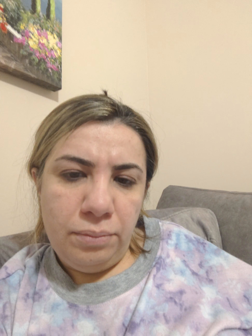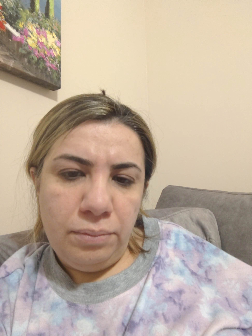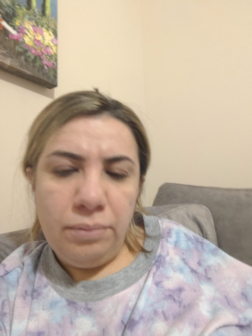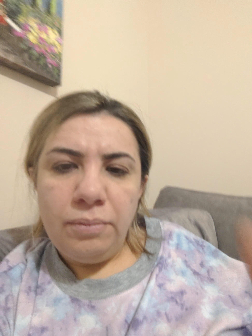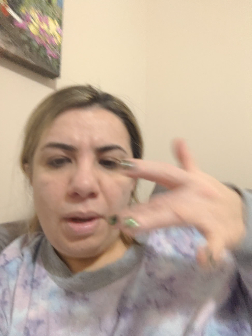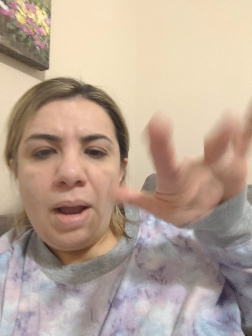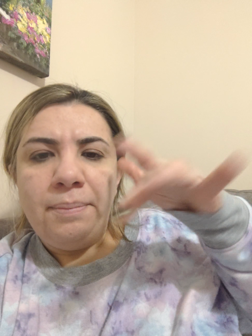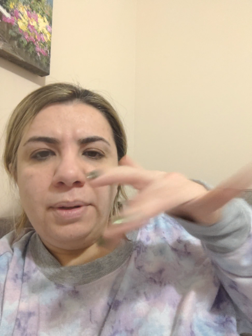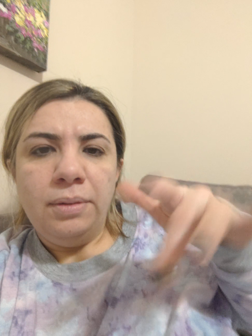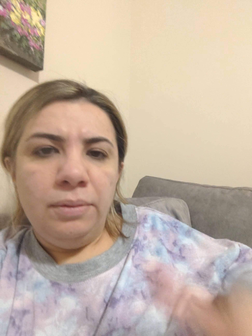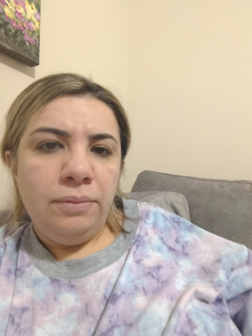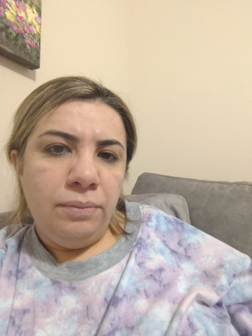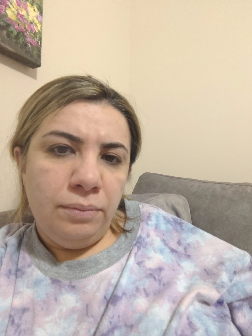empty